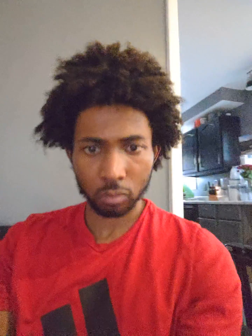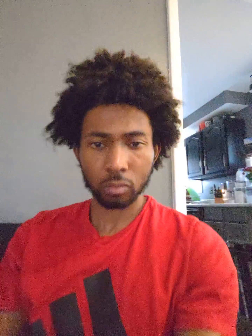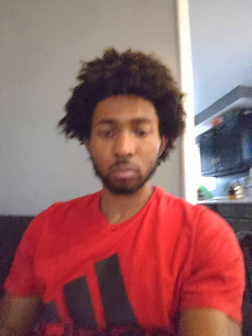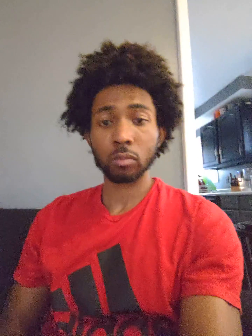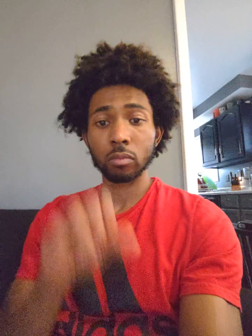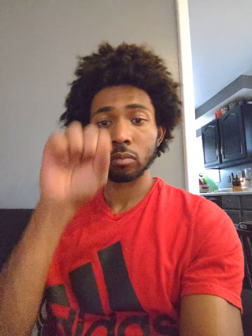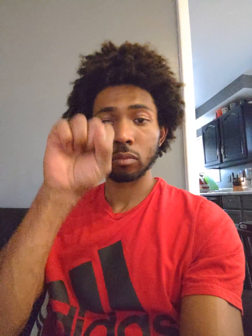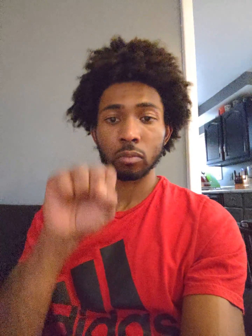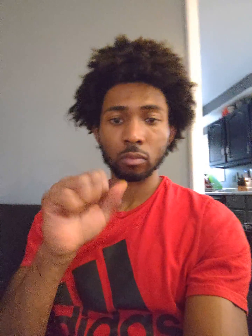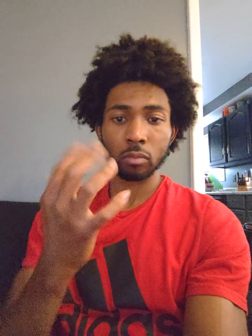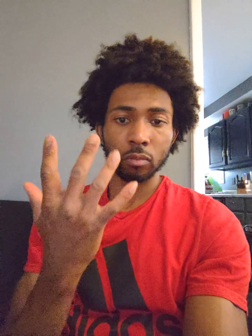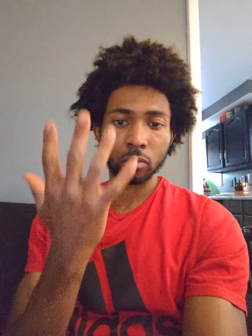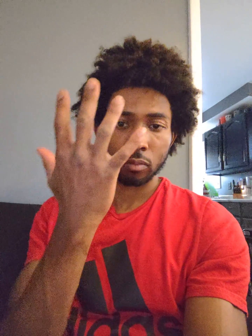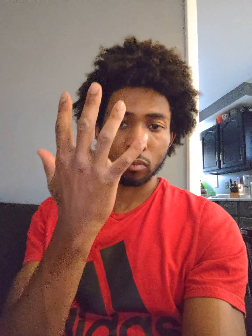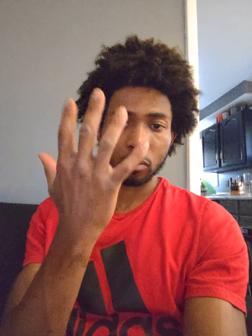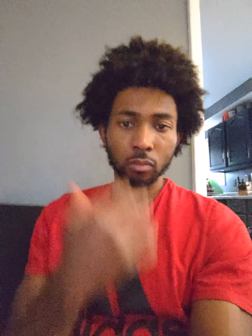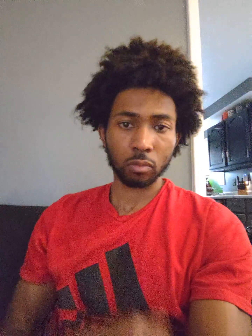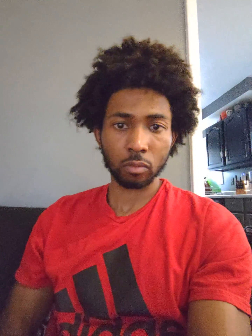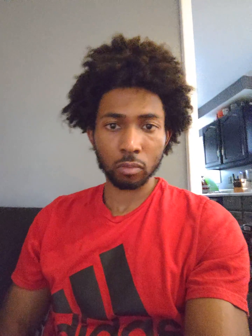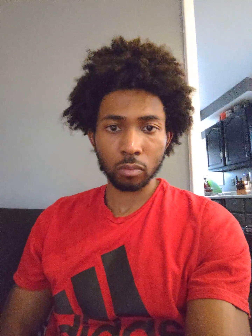gloves